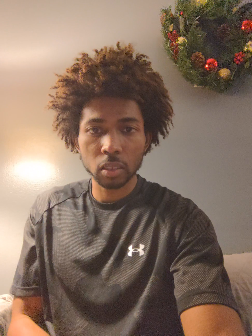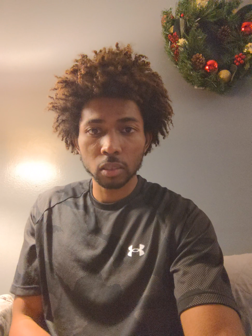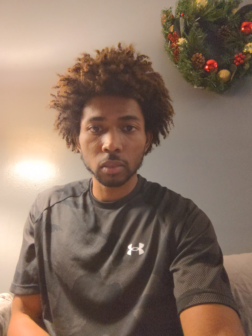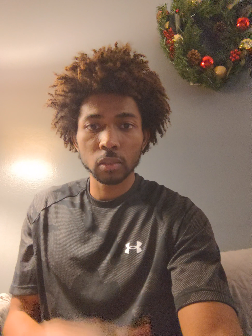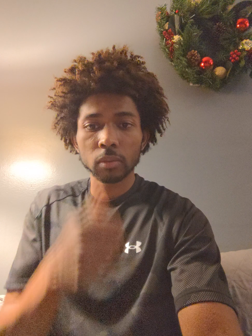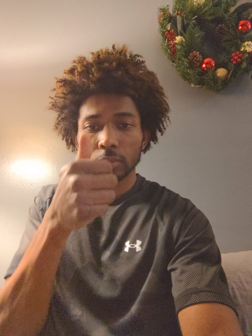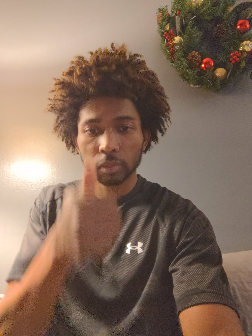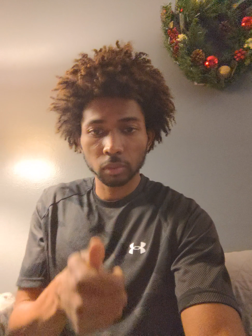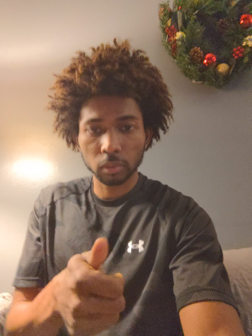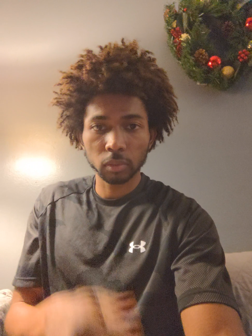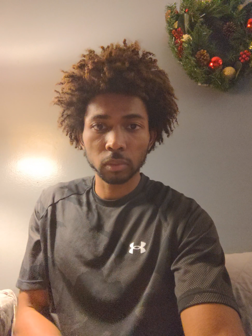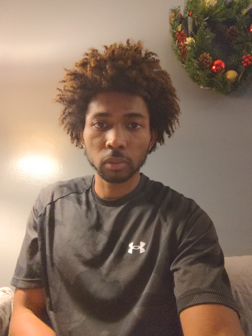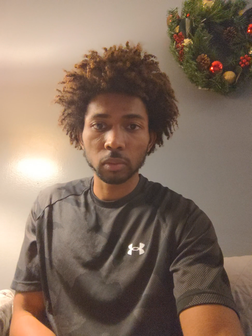every